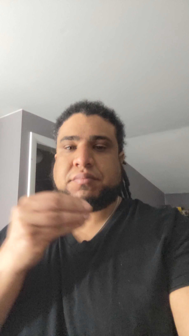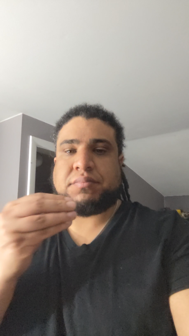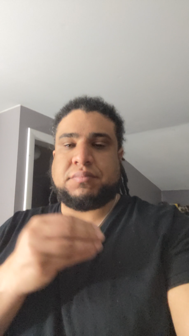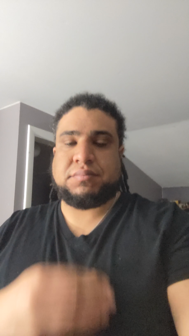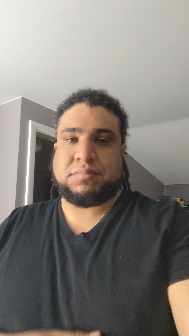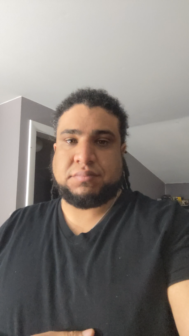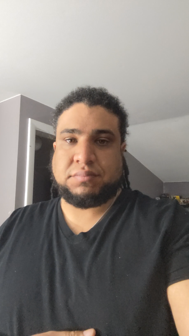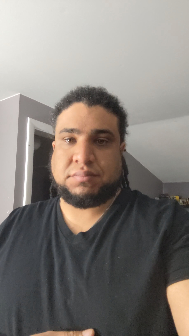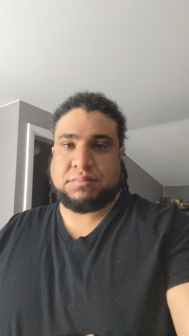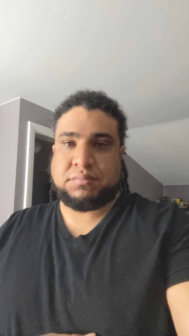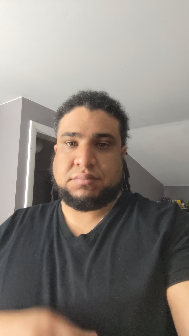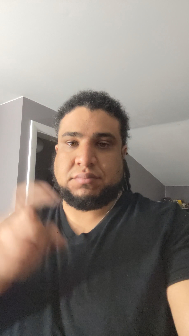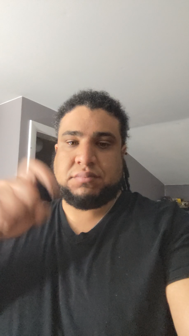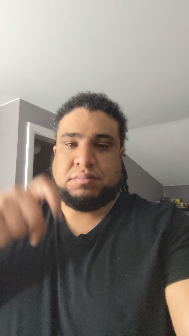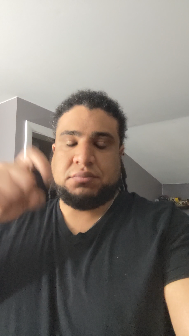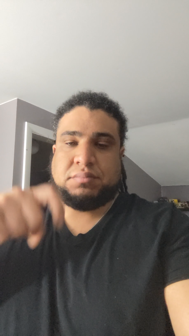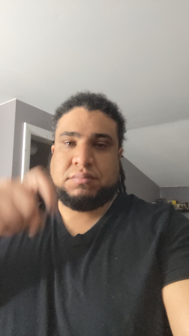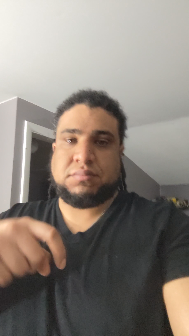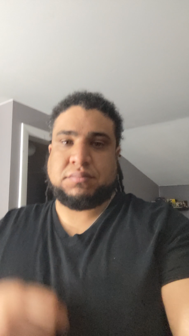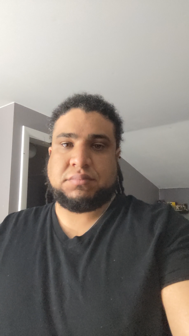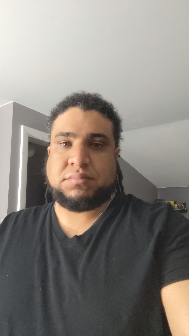need